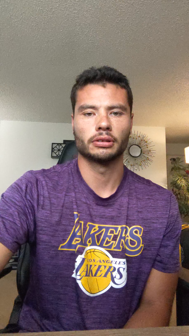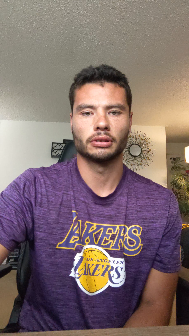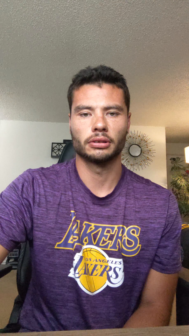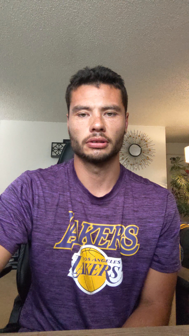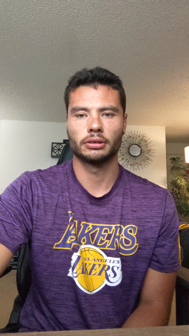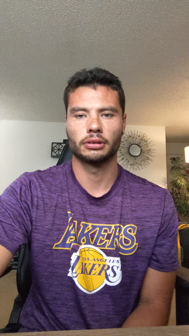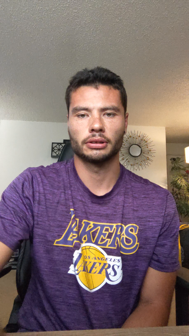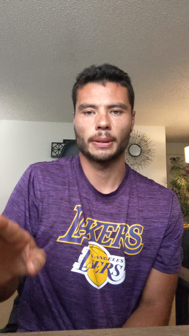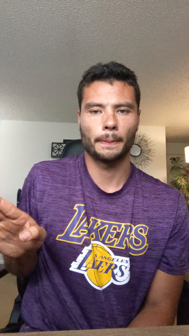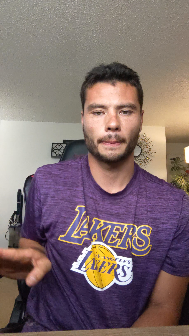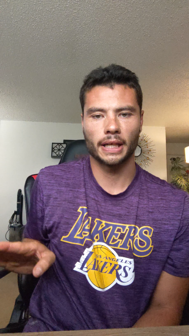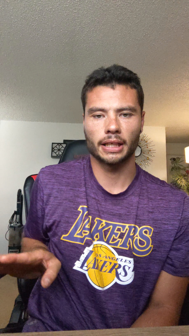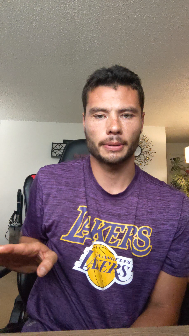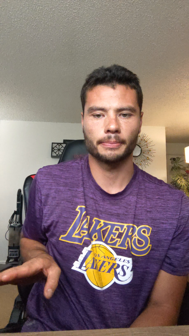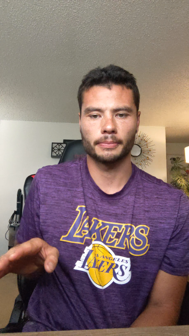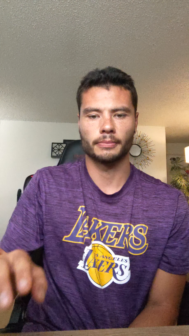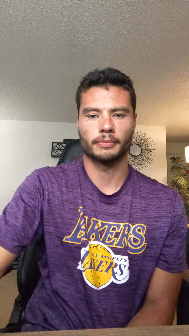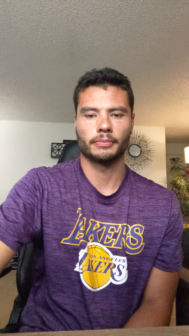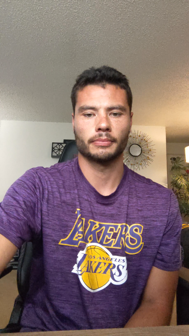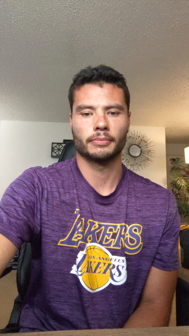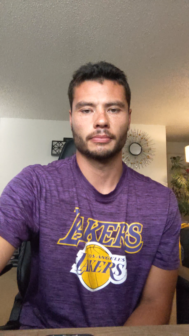penguin